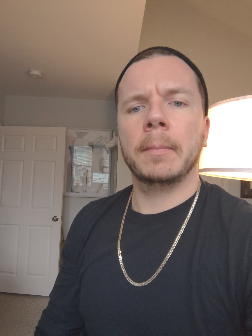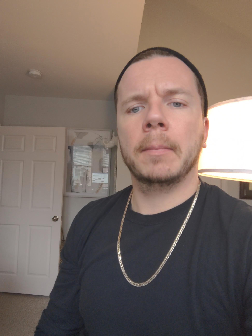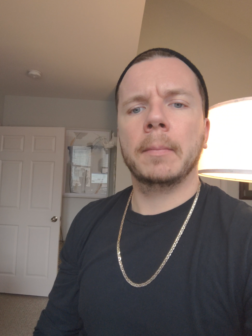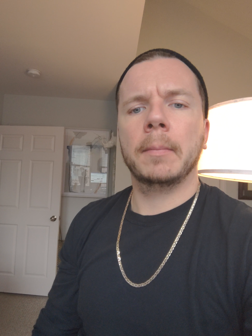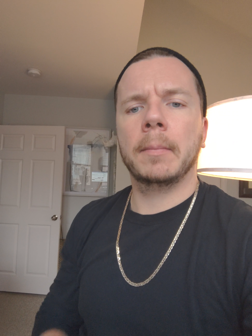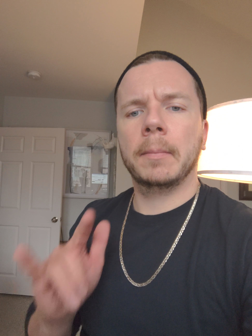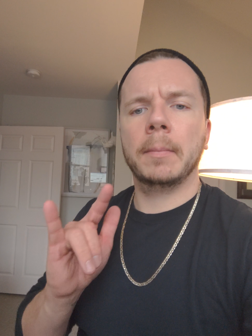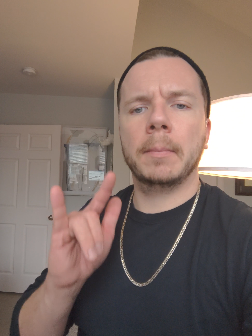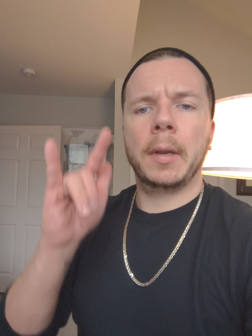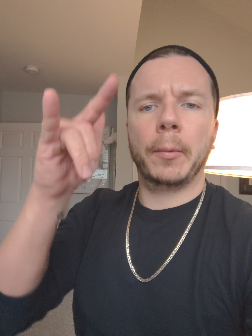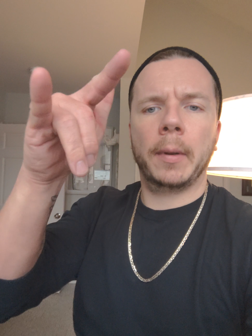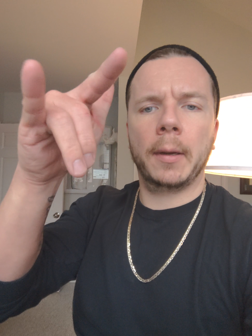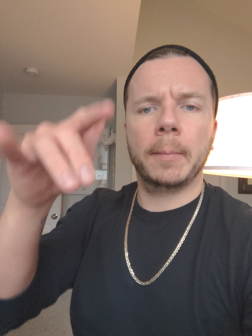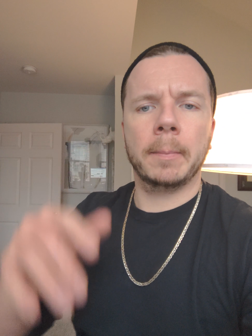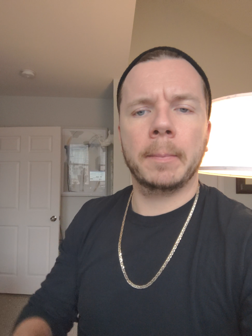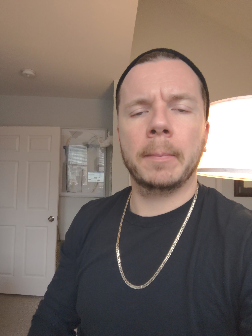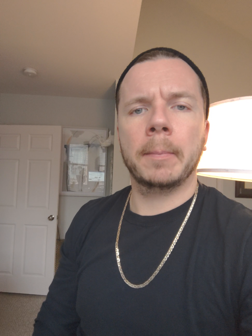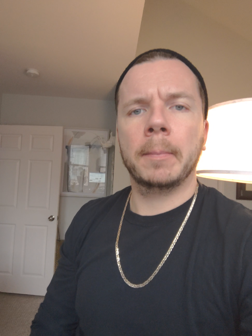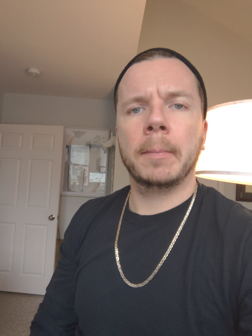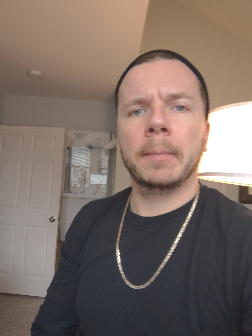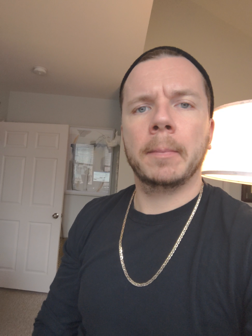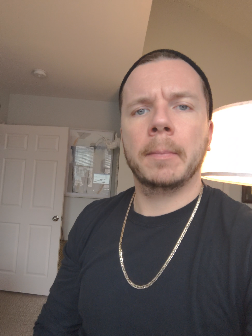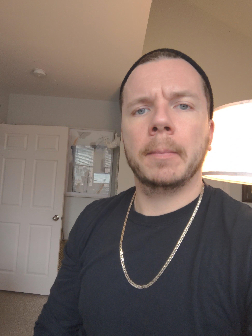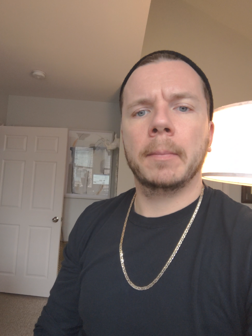airplane